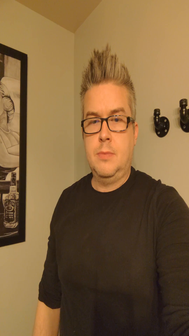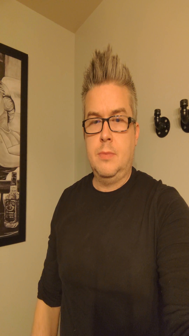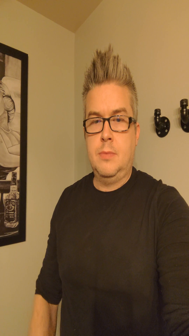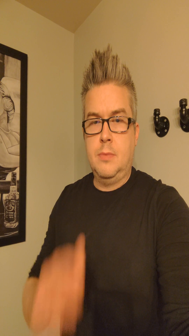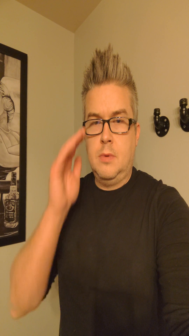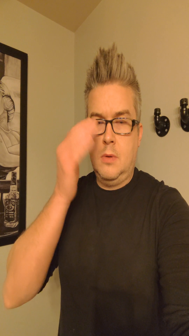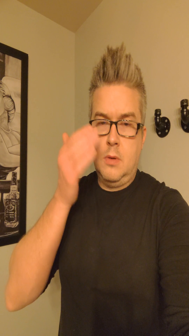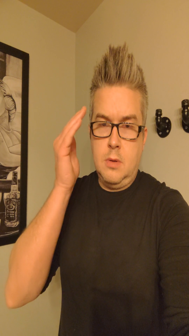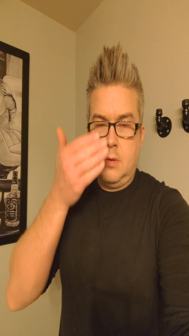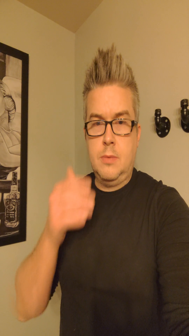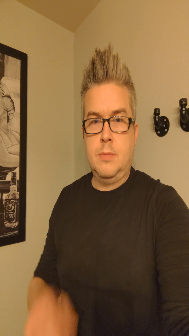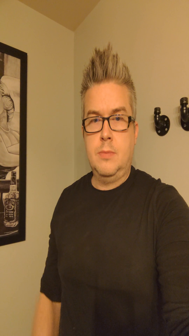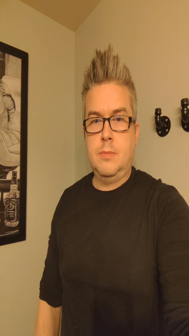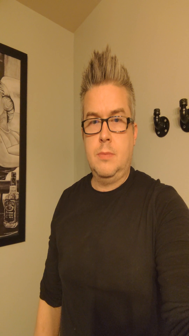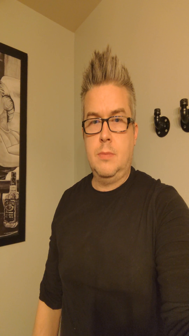sleepy